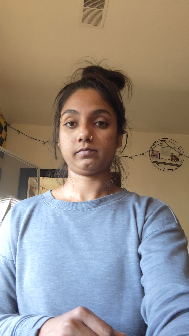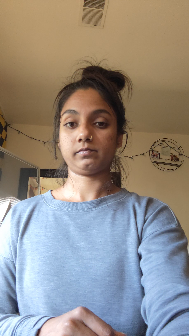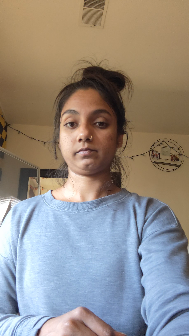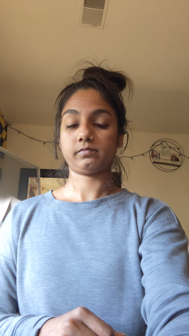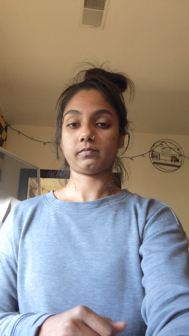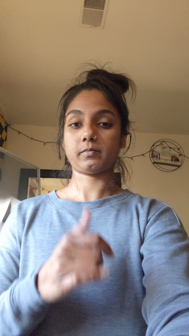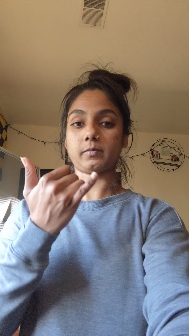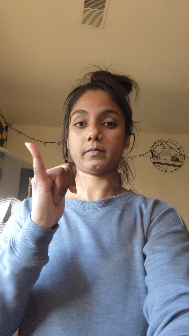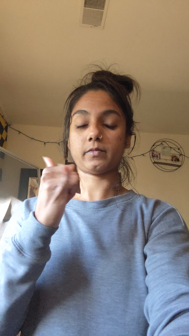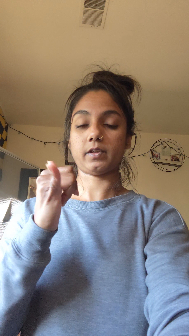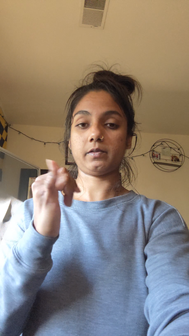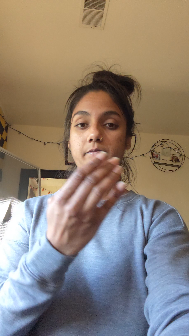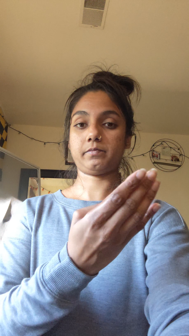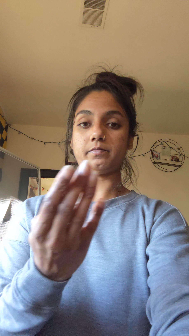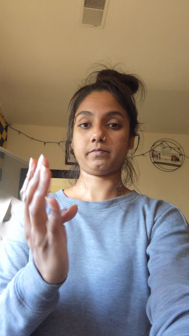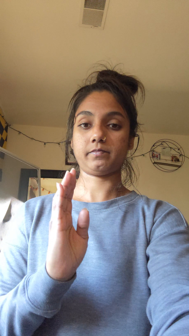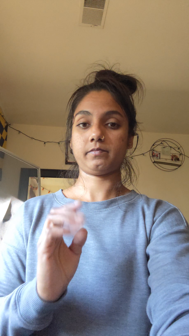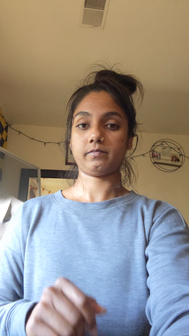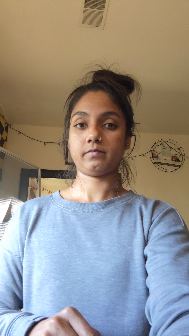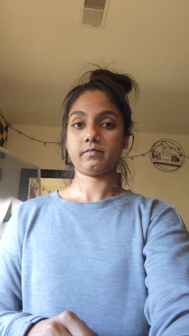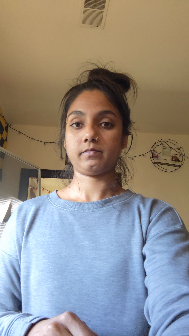playpen